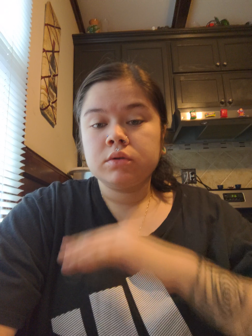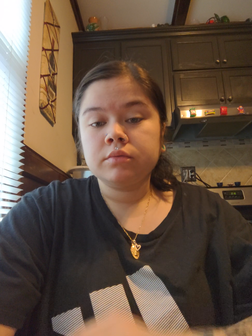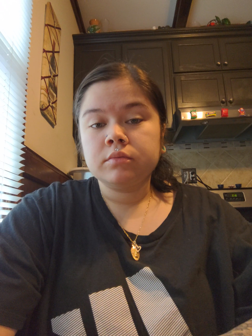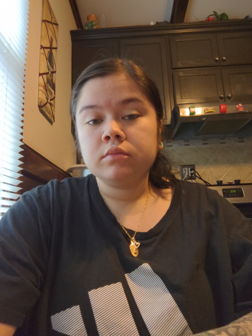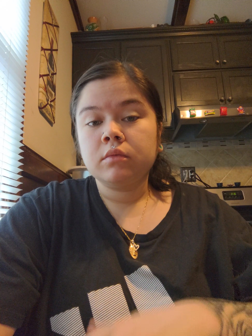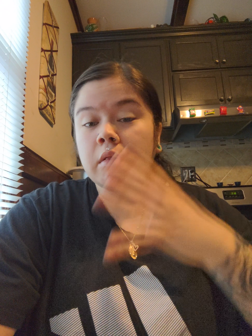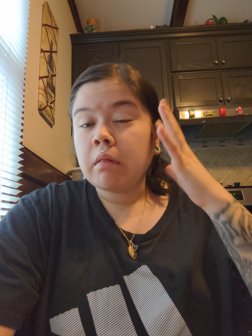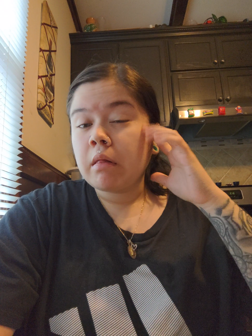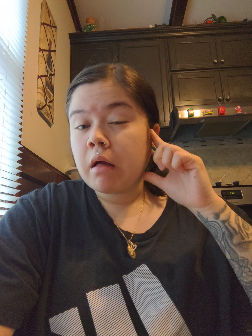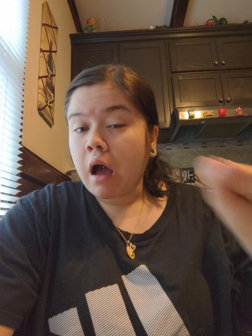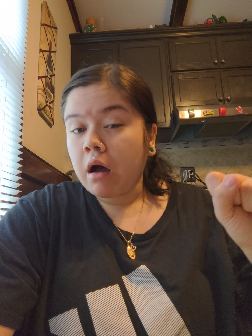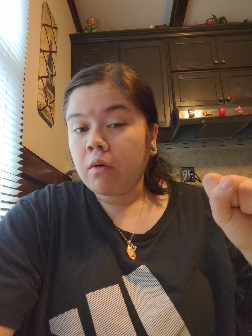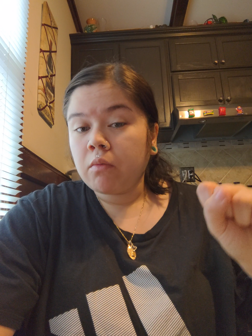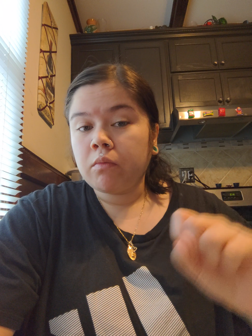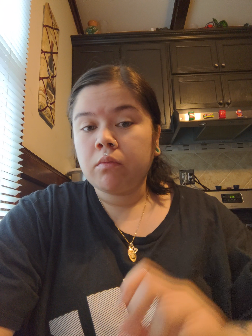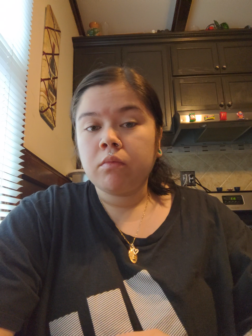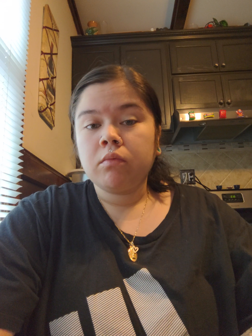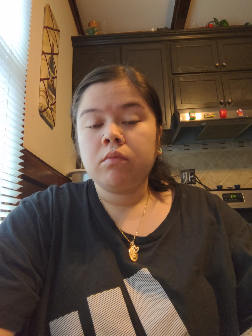loud